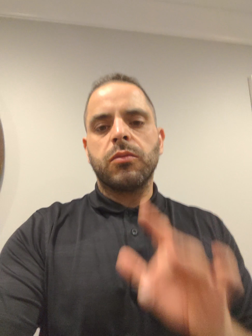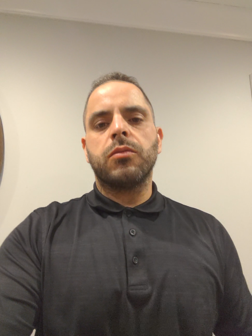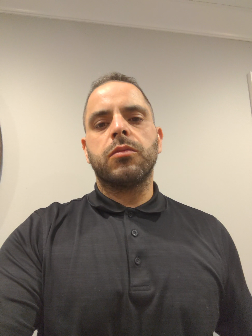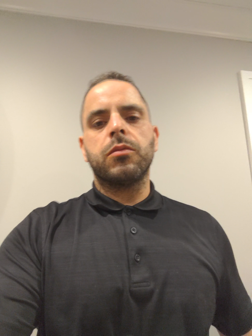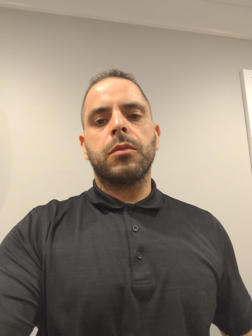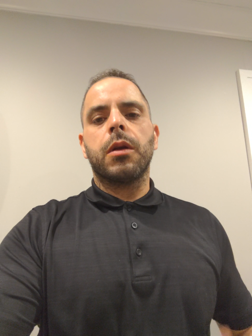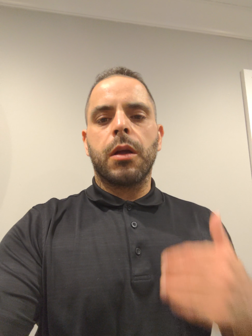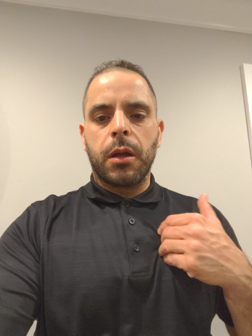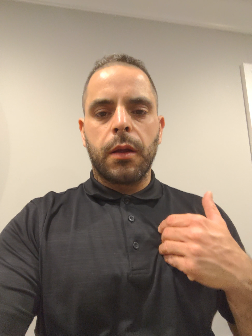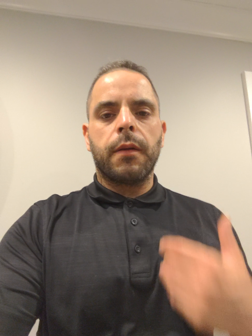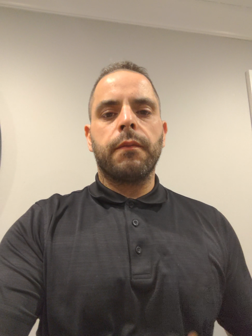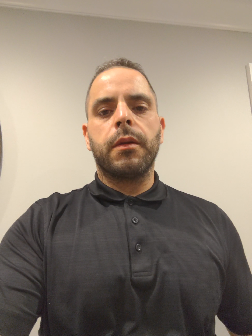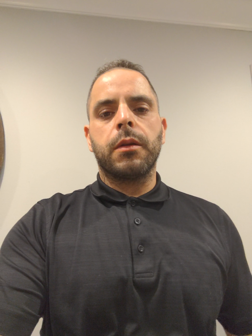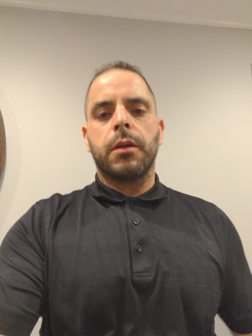have